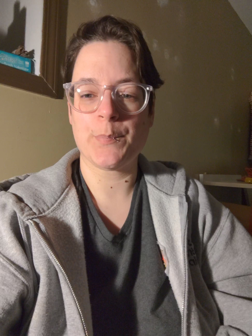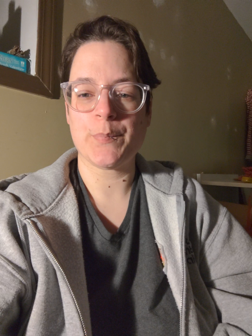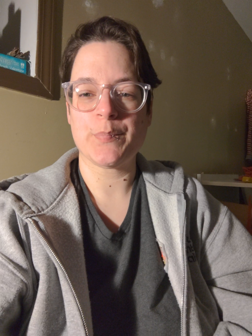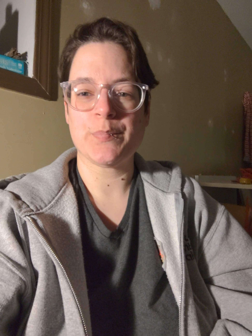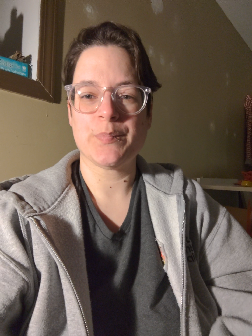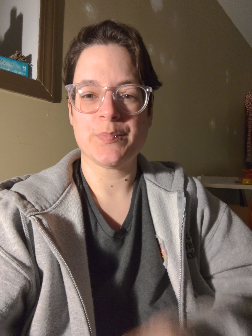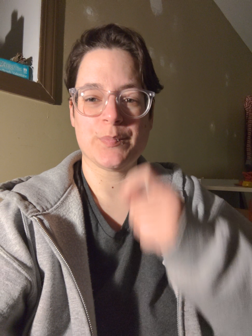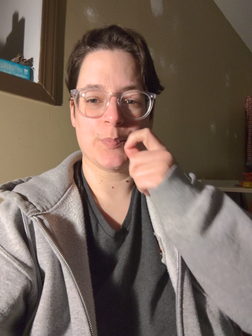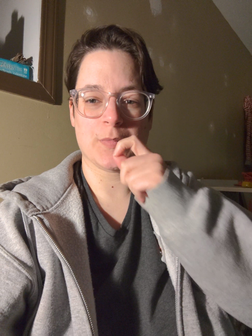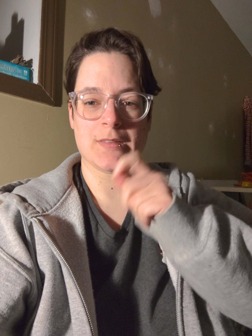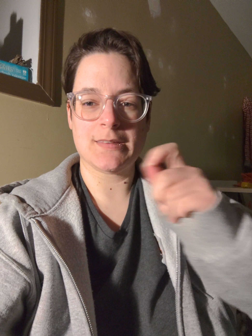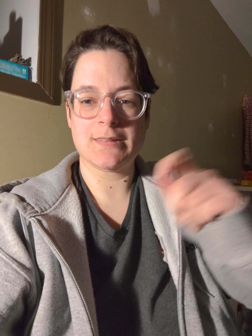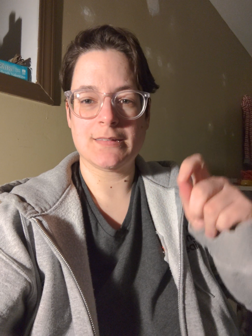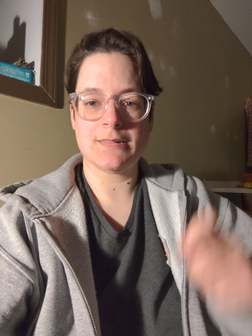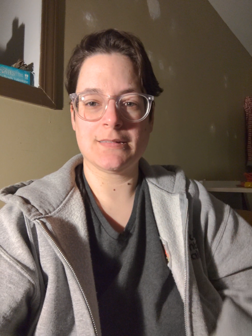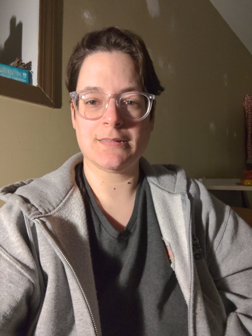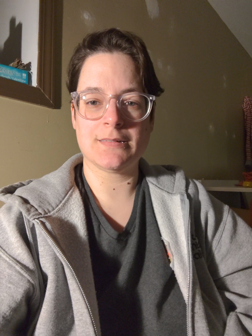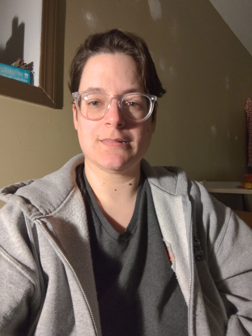pen